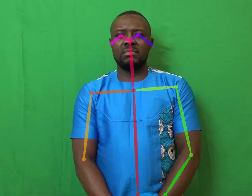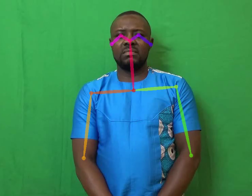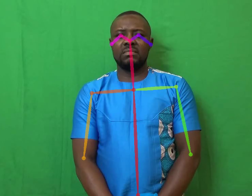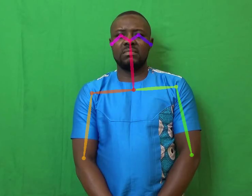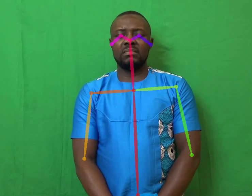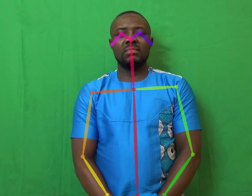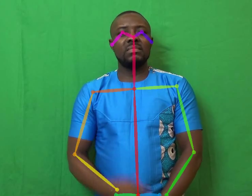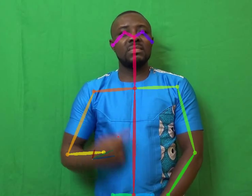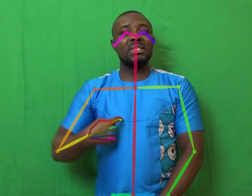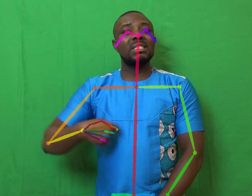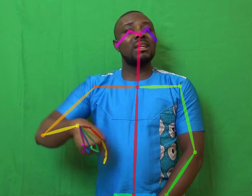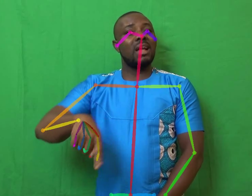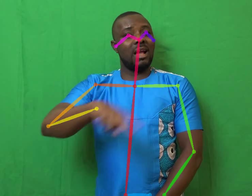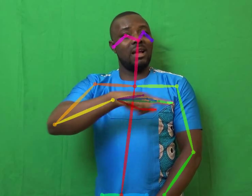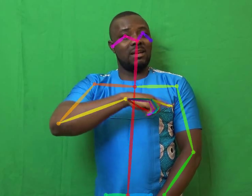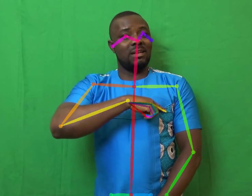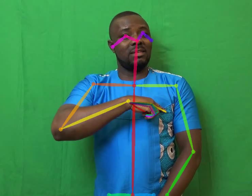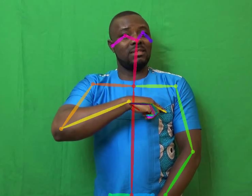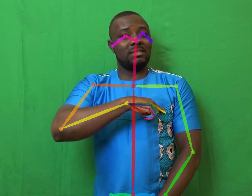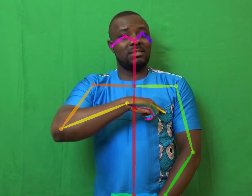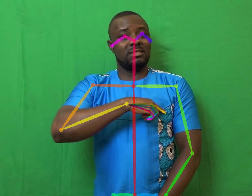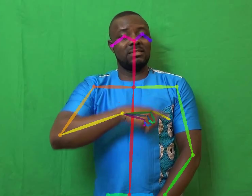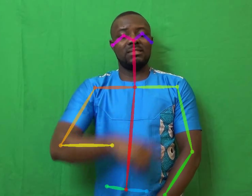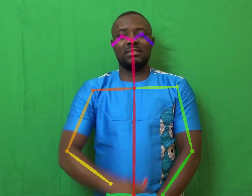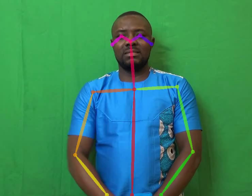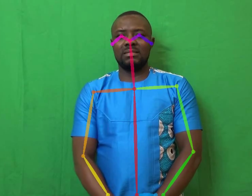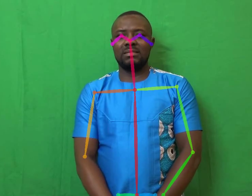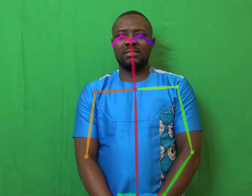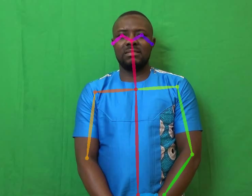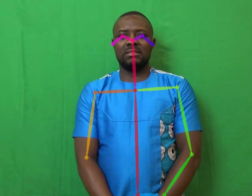us